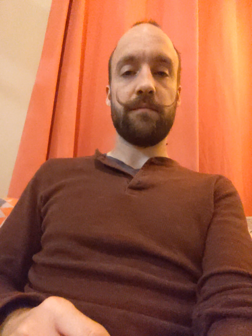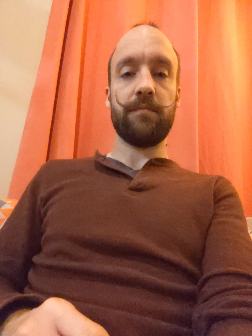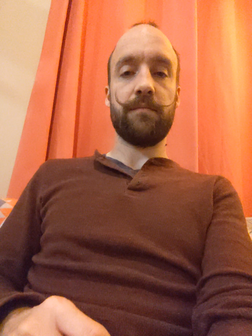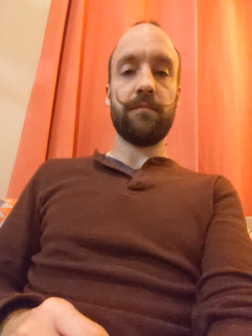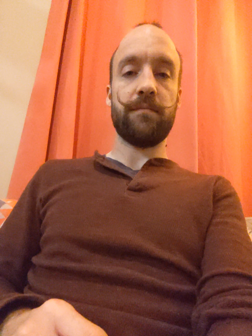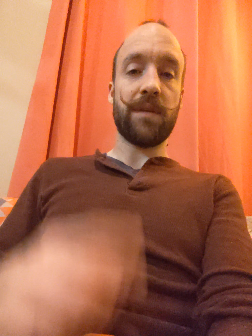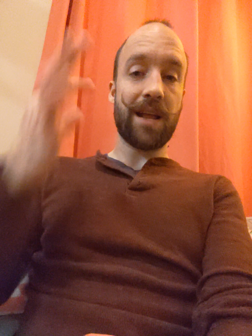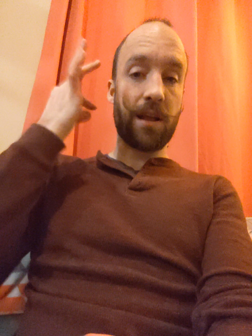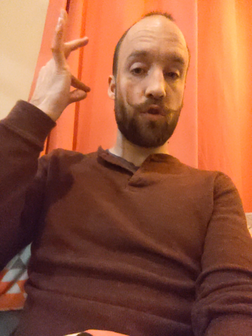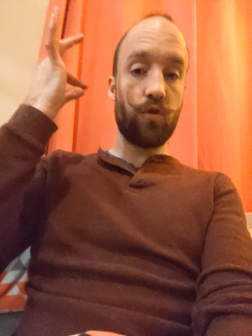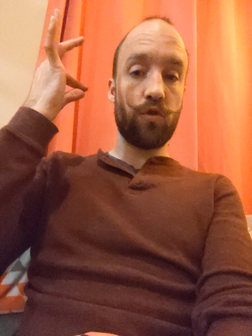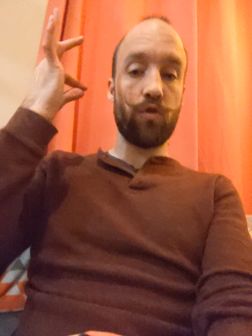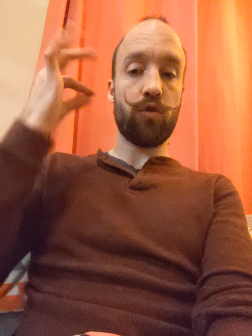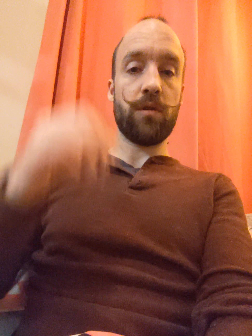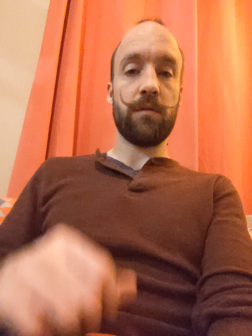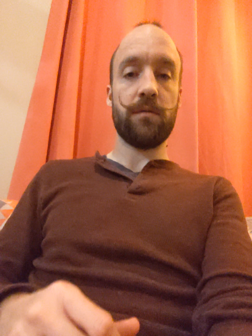hair